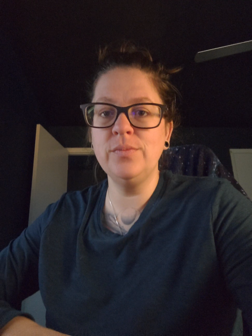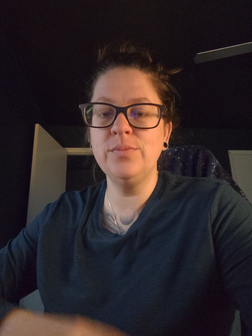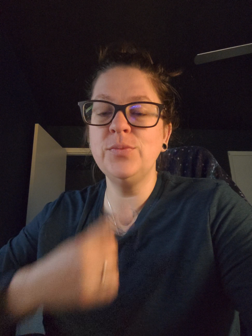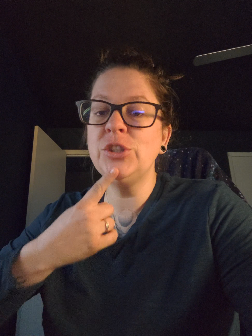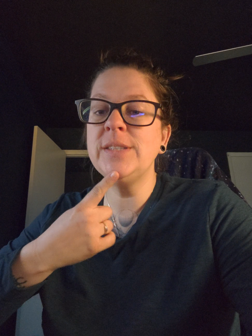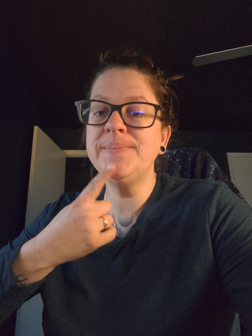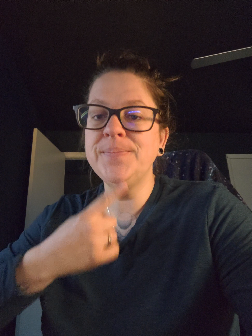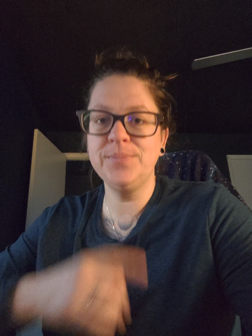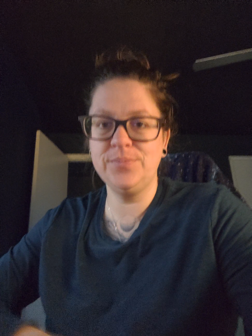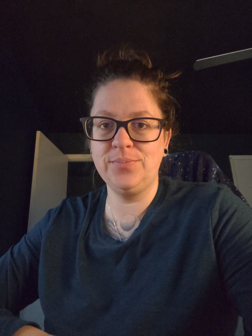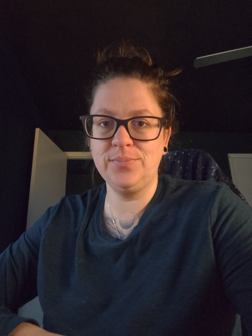chin